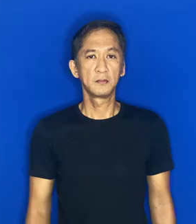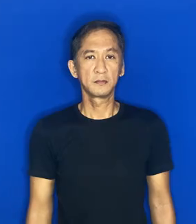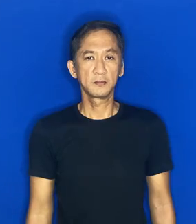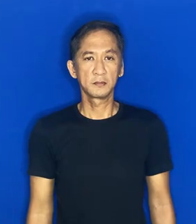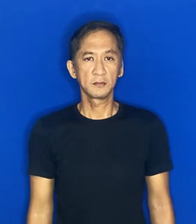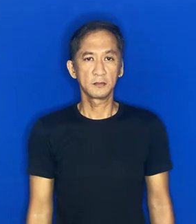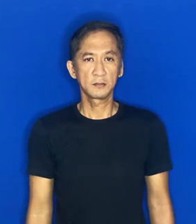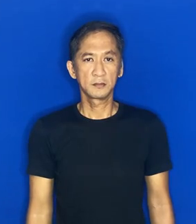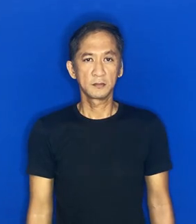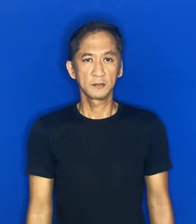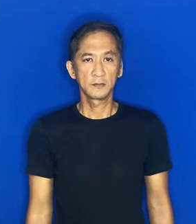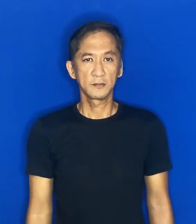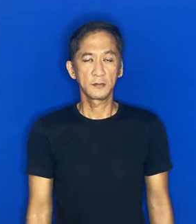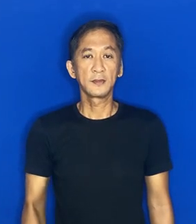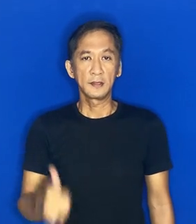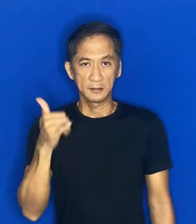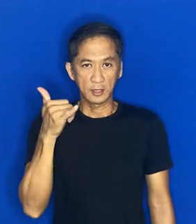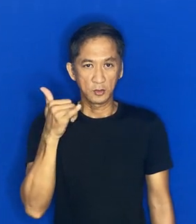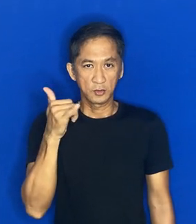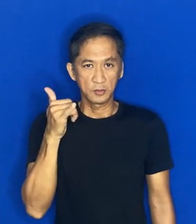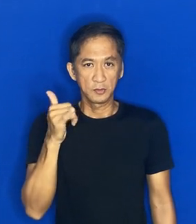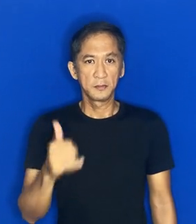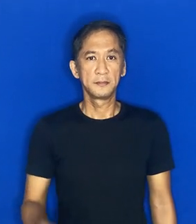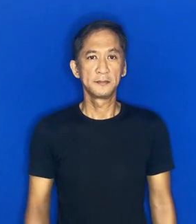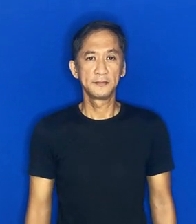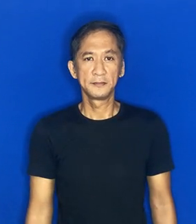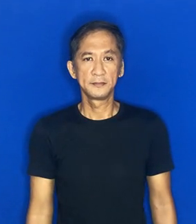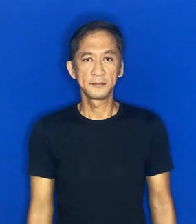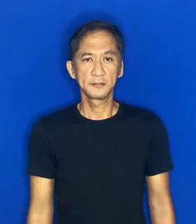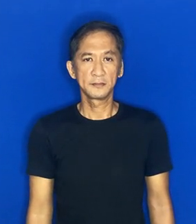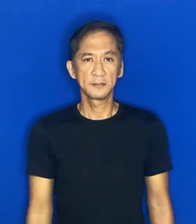yellow